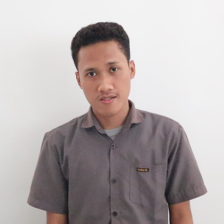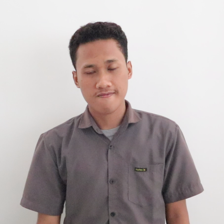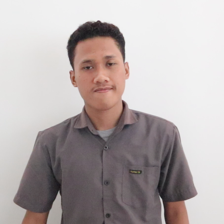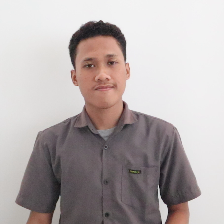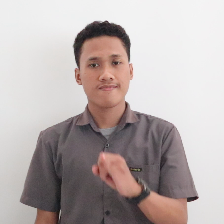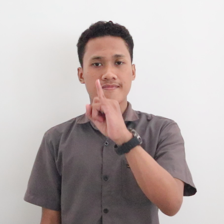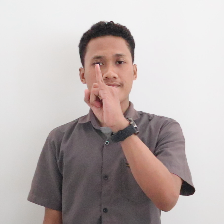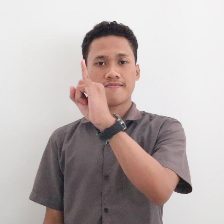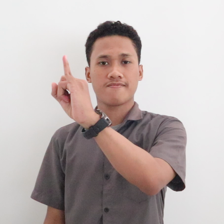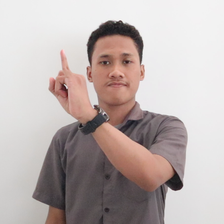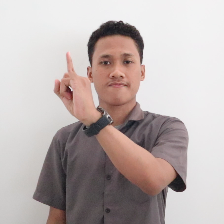I